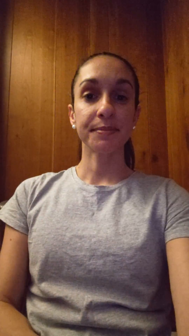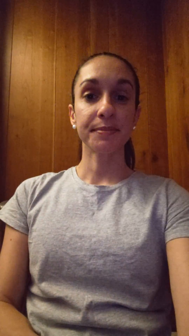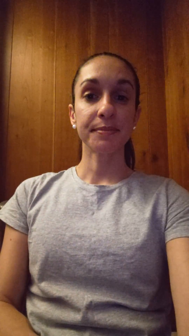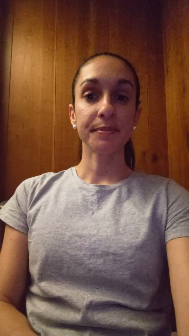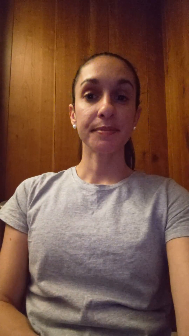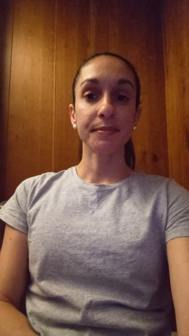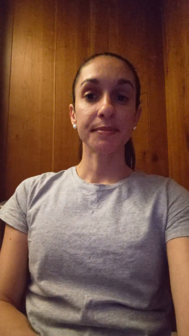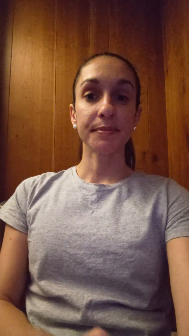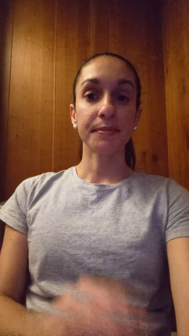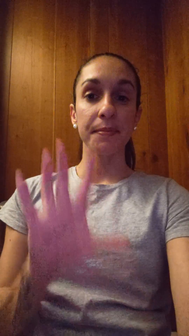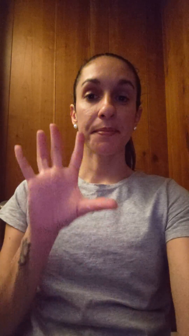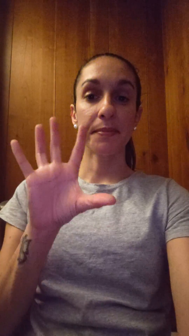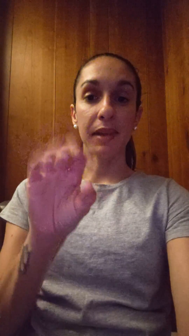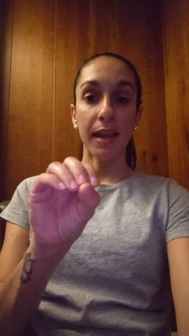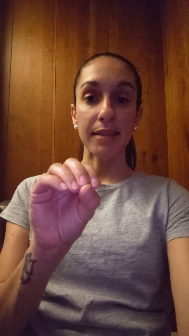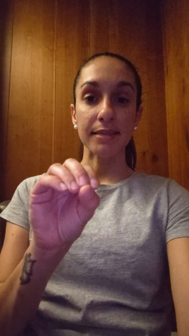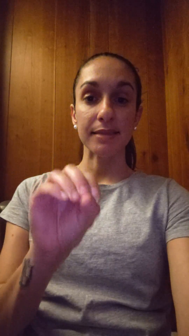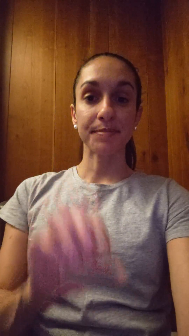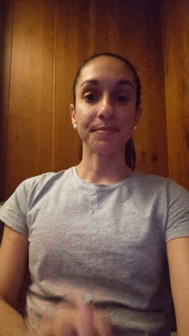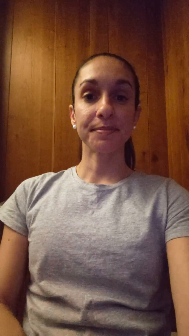bite